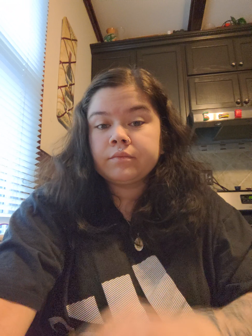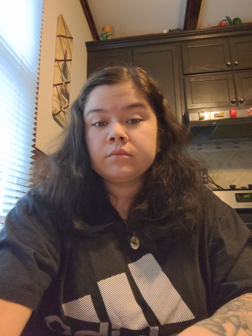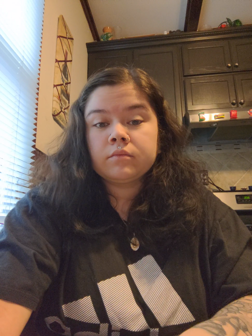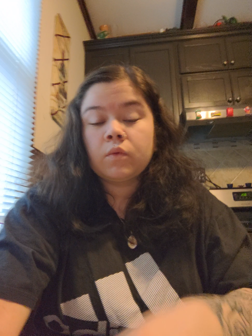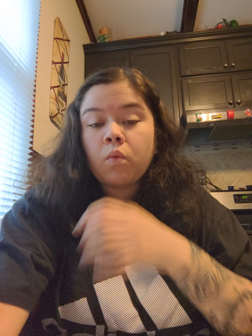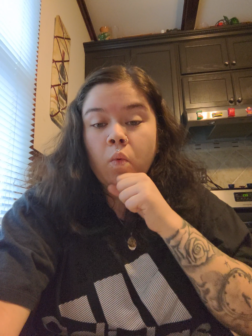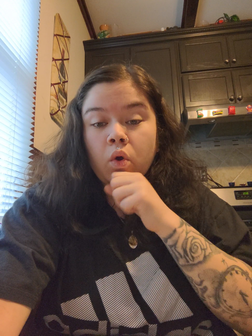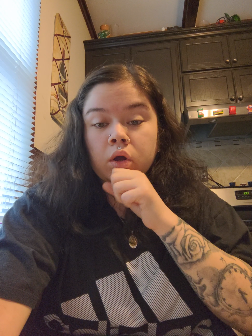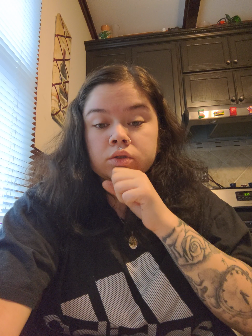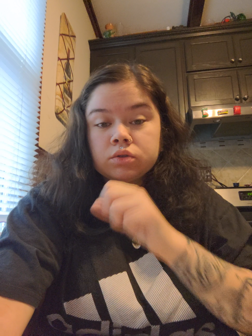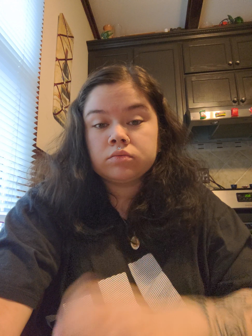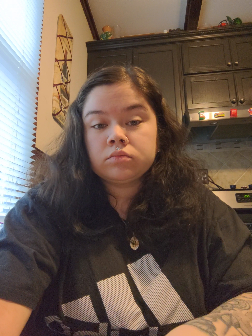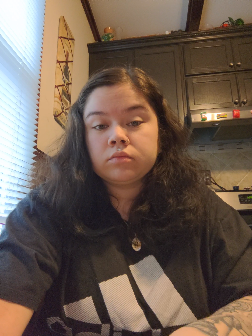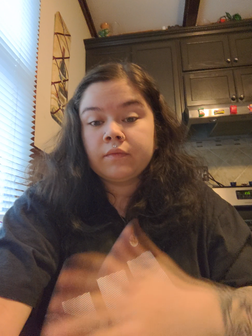orange